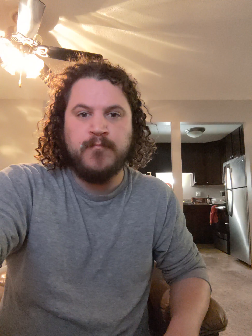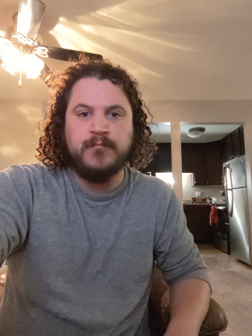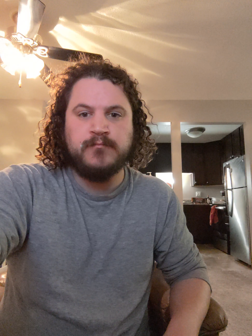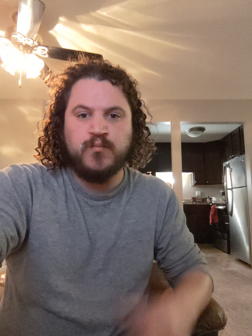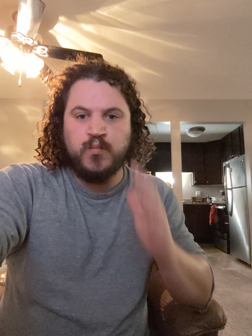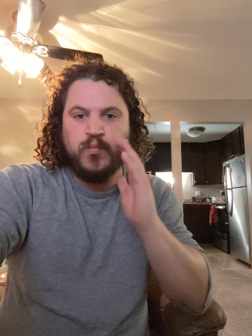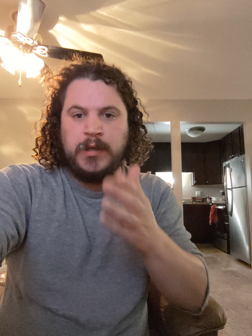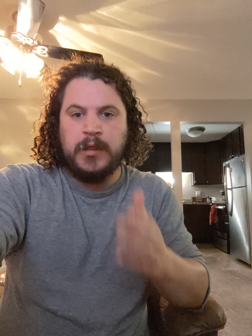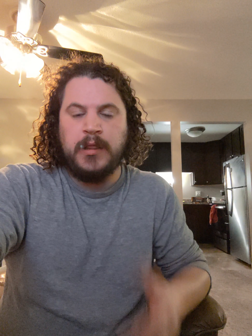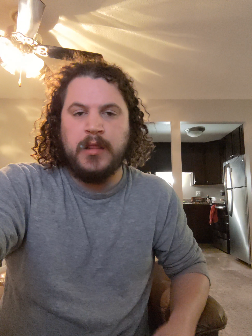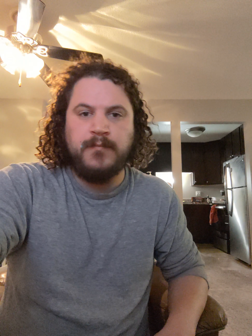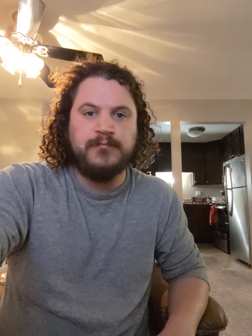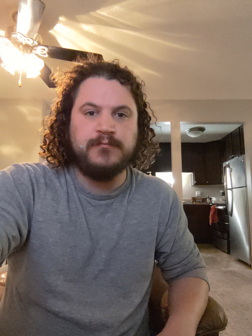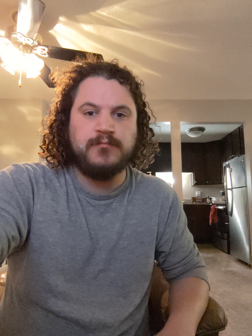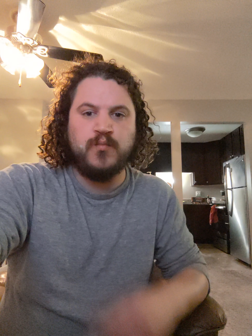will